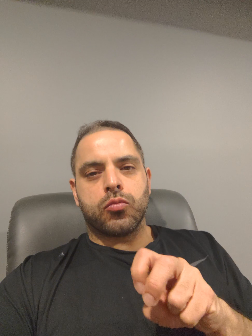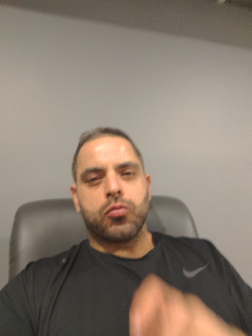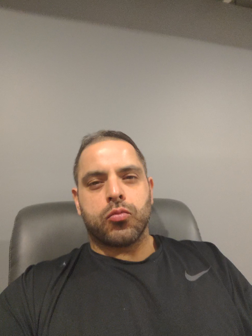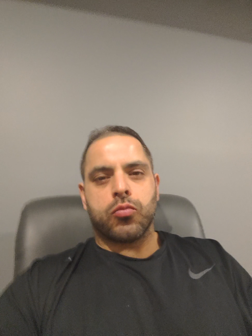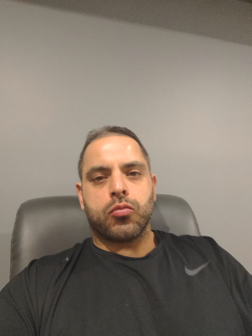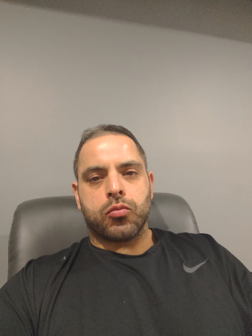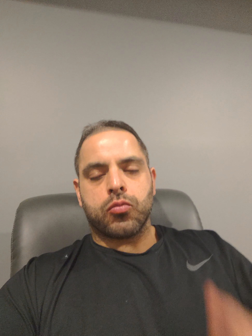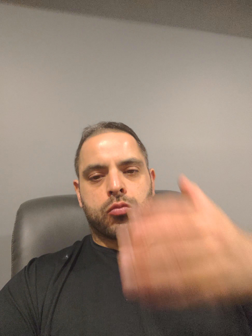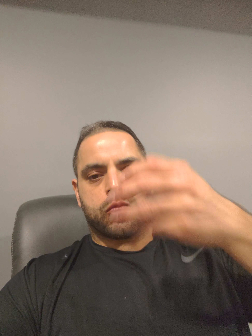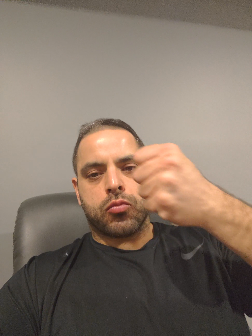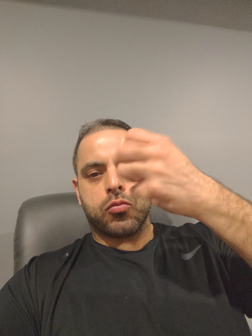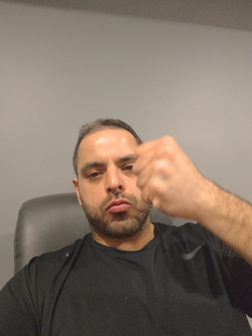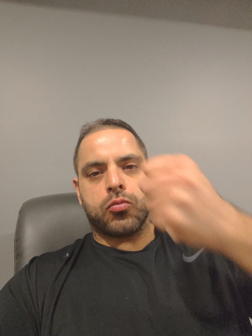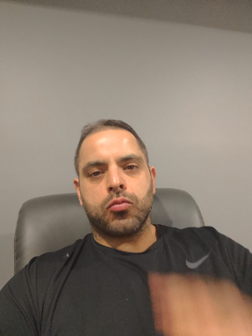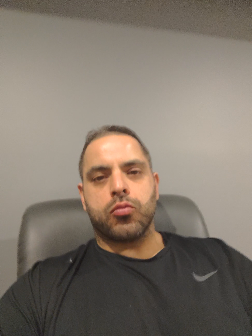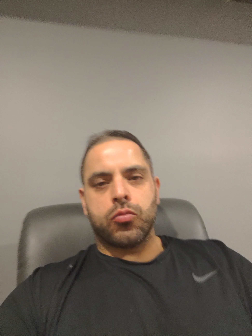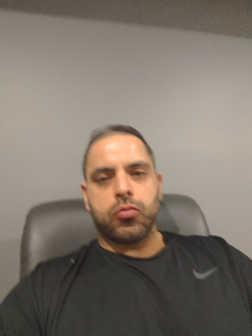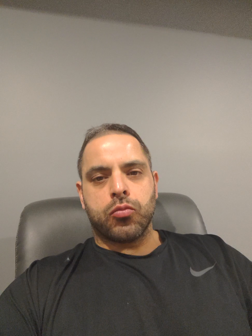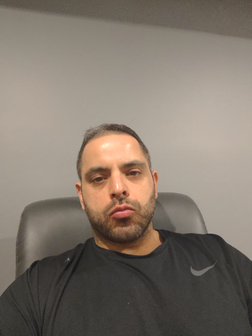milk